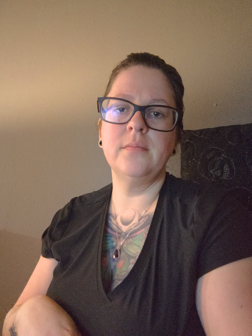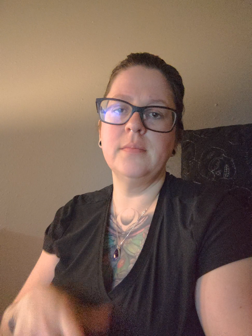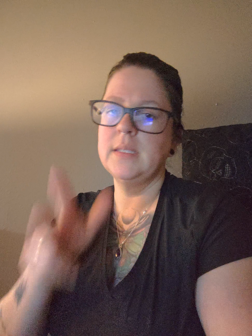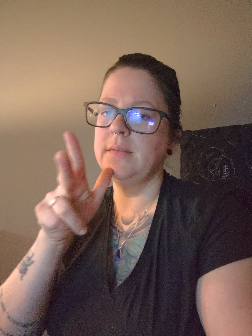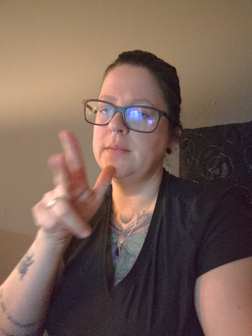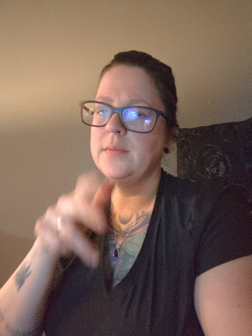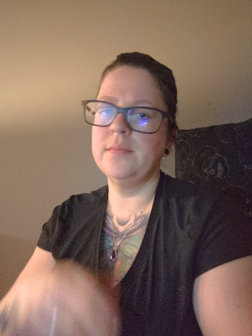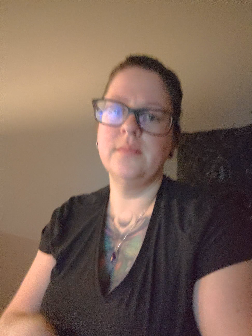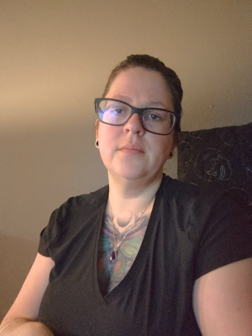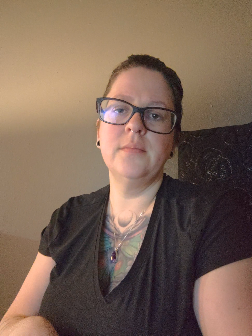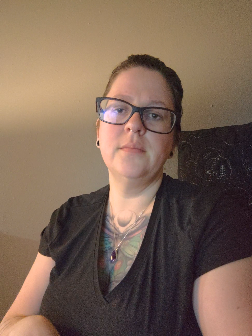hen